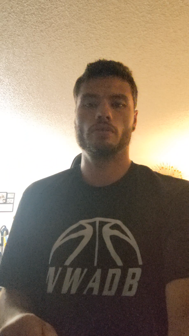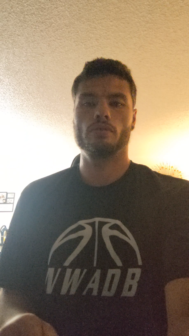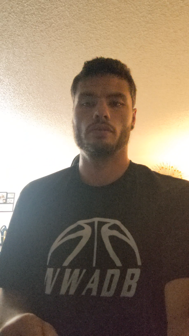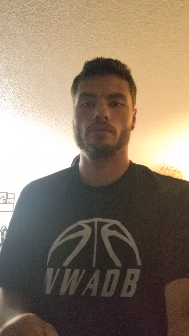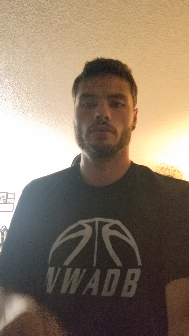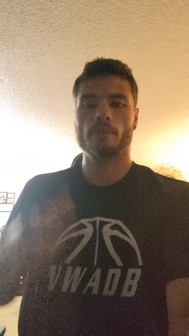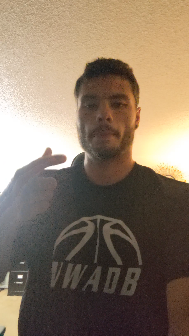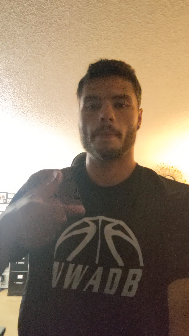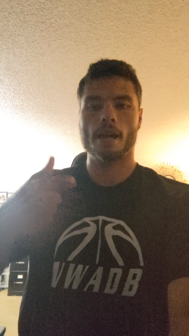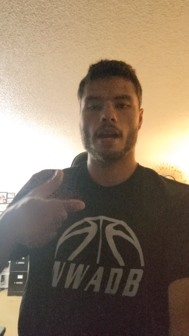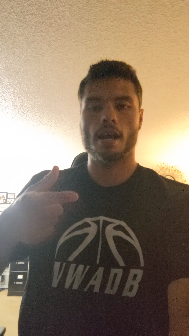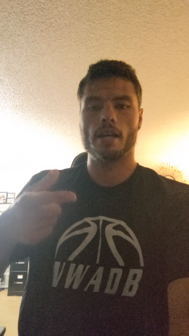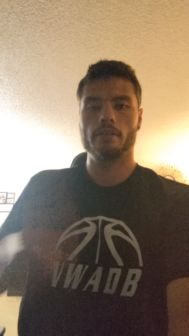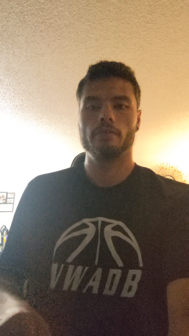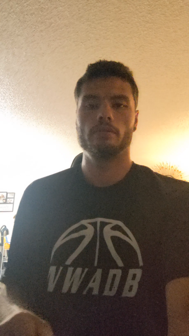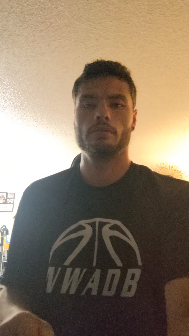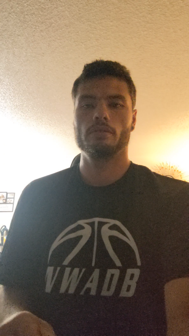plate